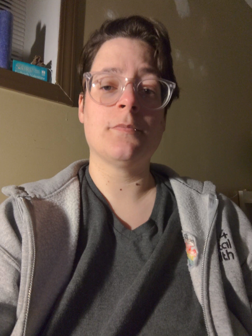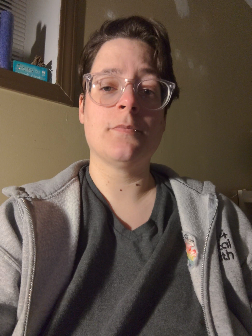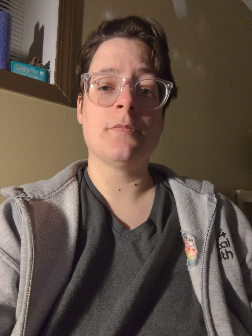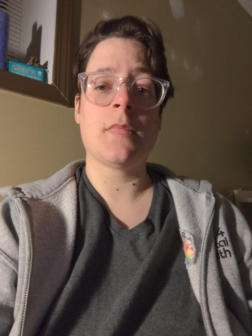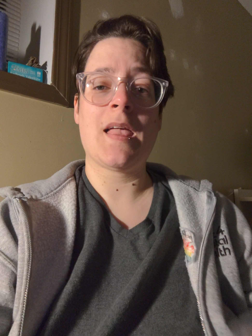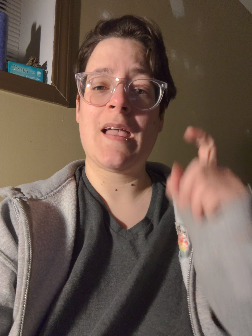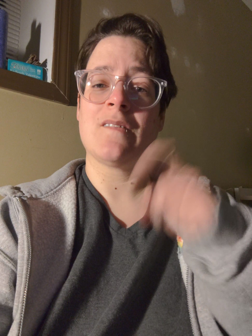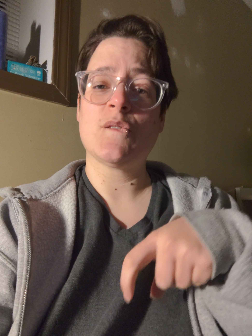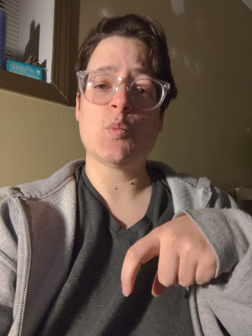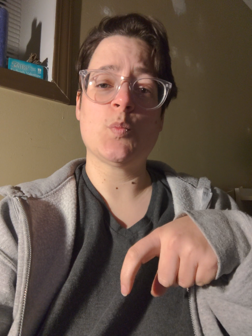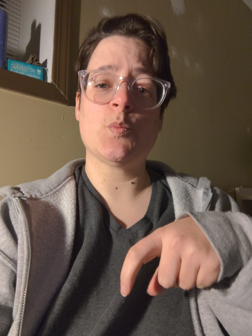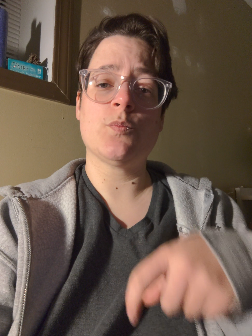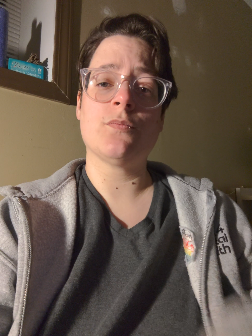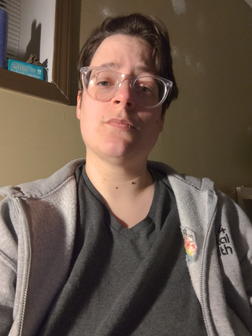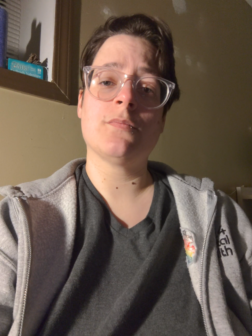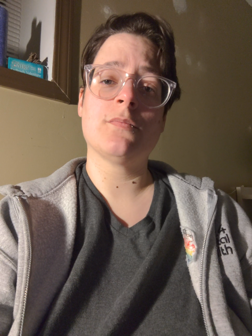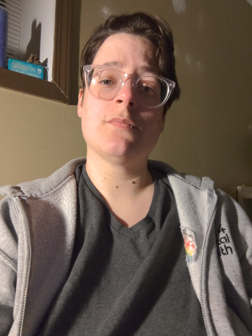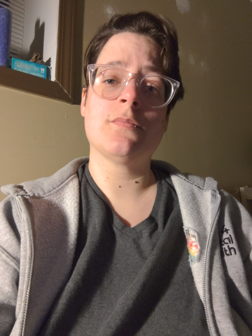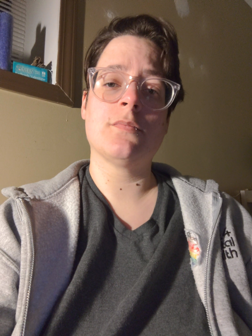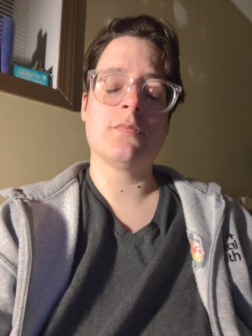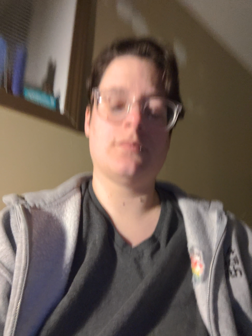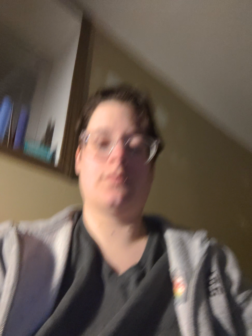have to